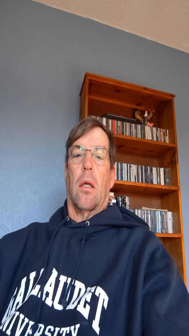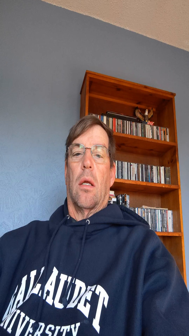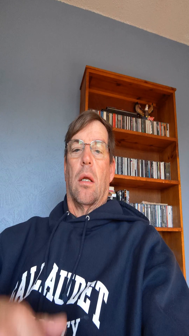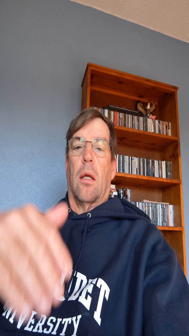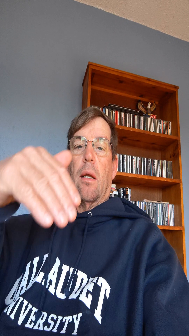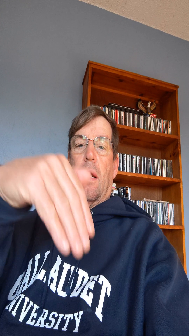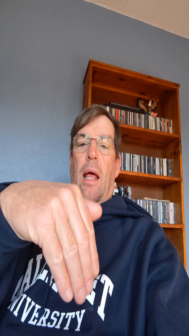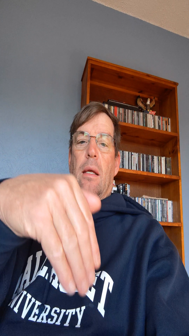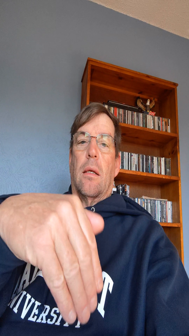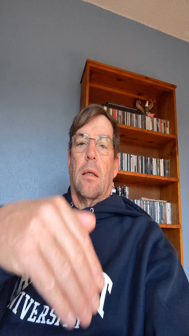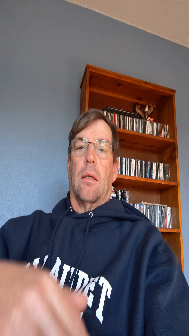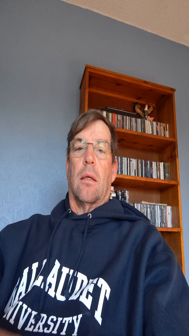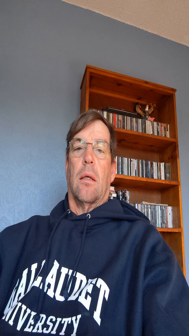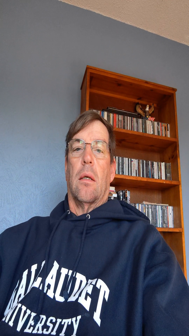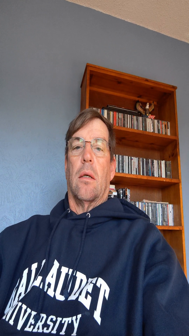night